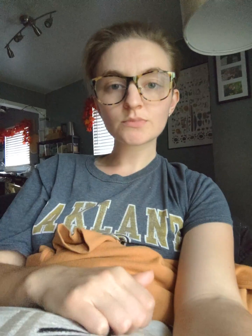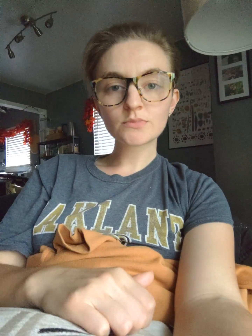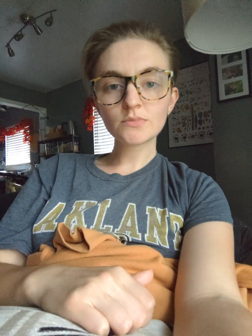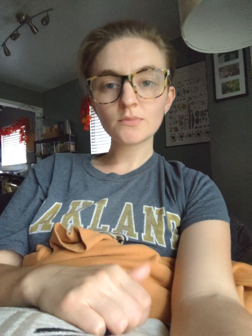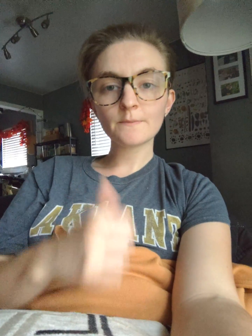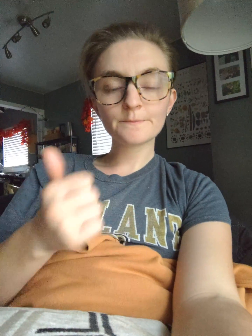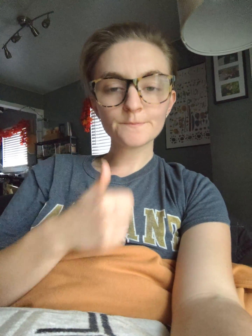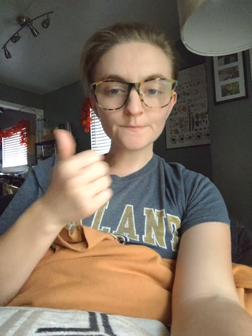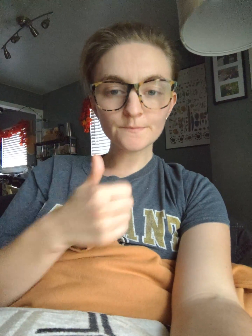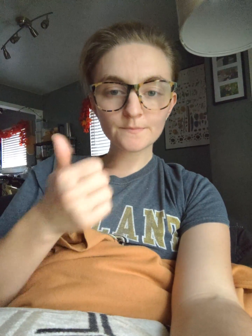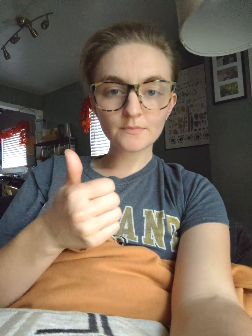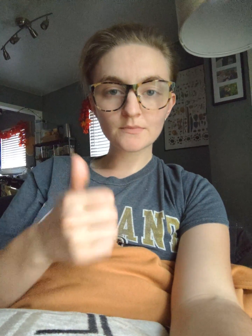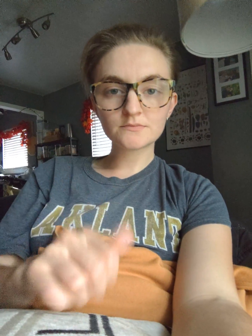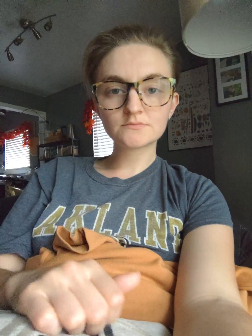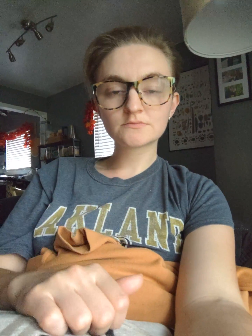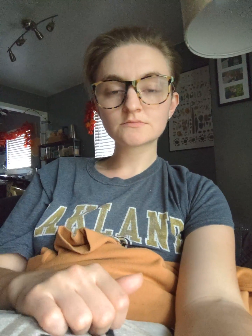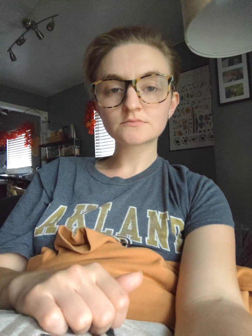chase